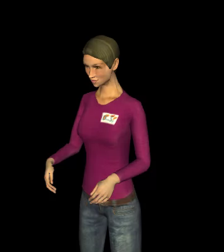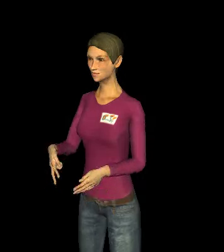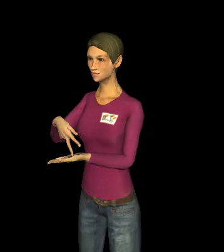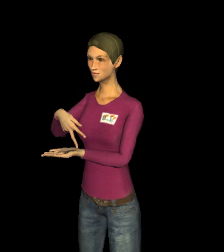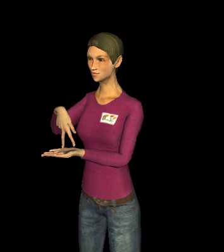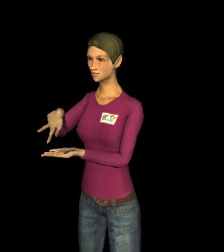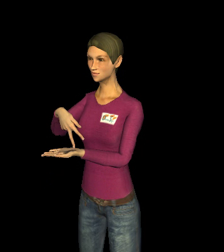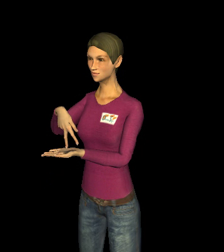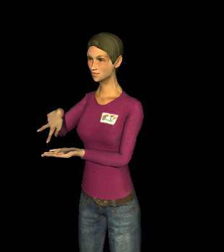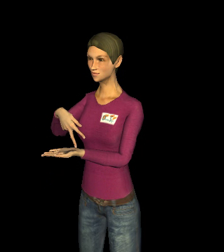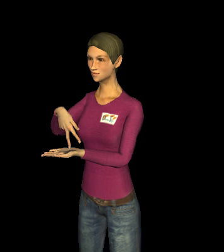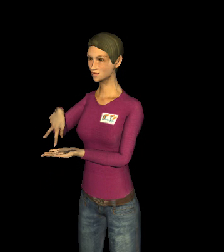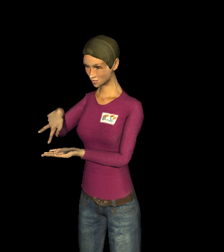رقص